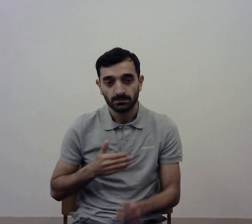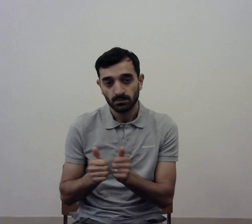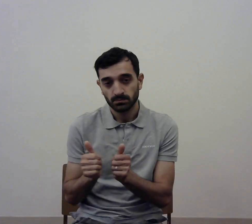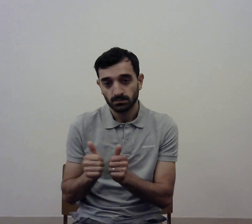qonşu